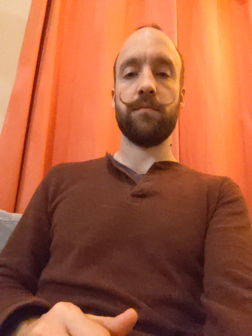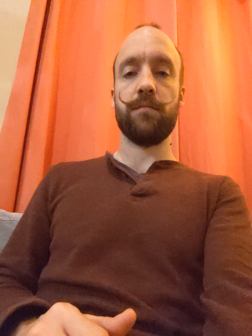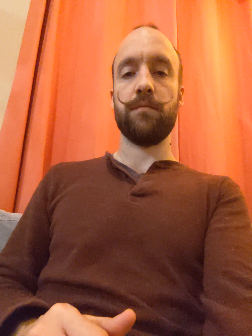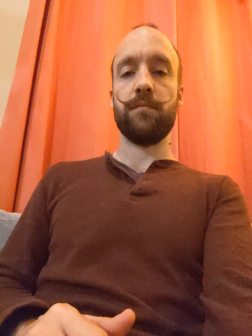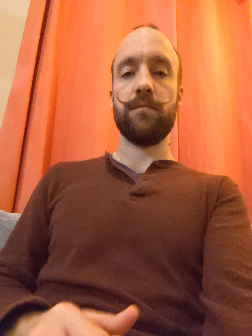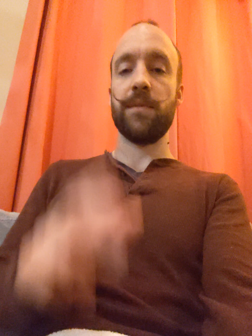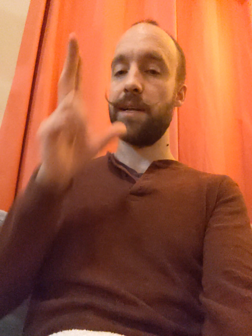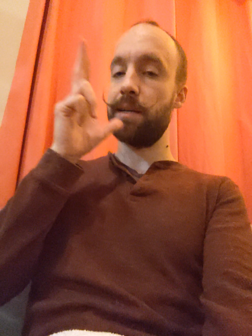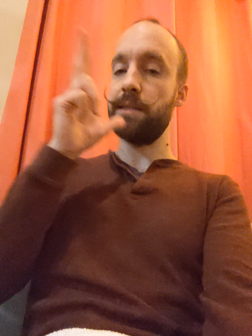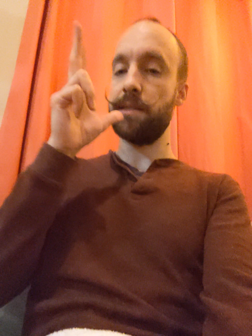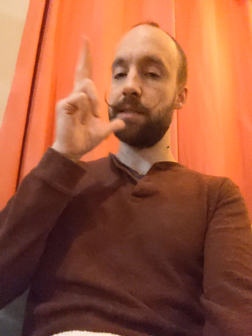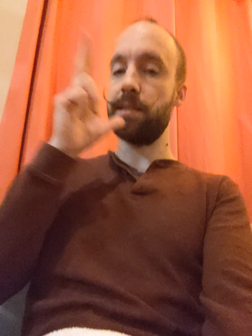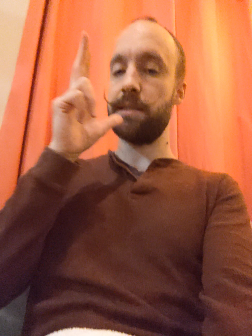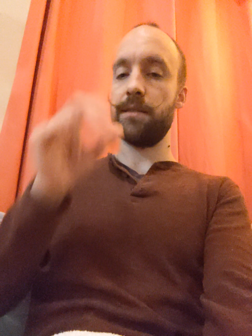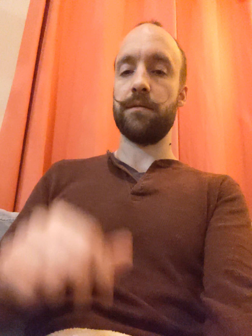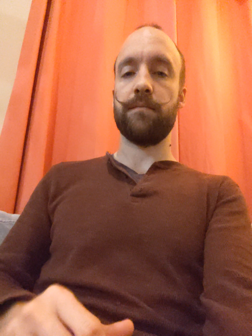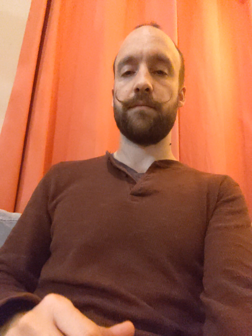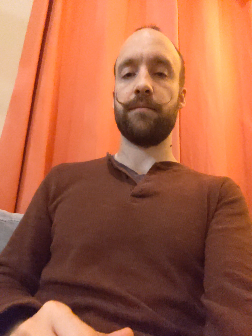hen